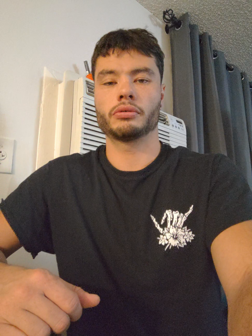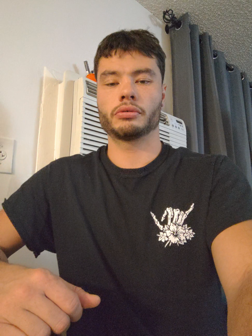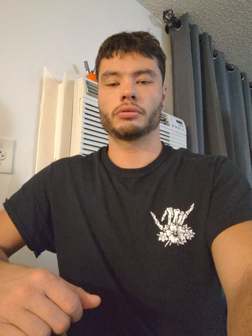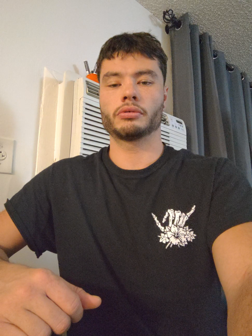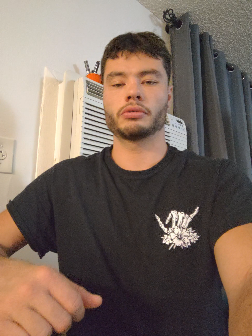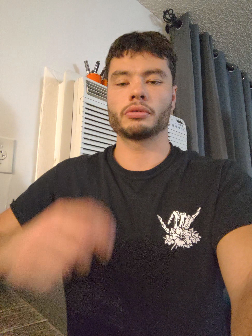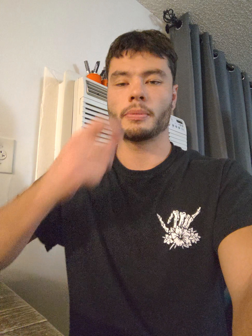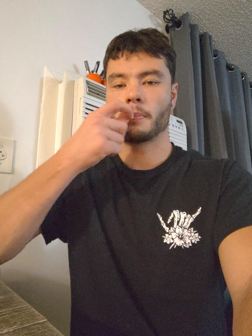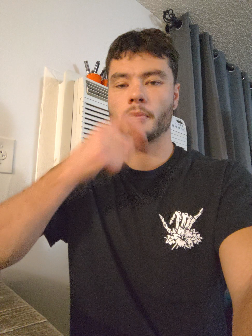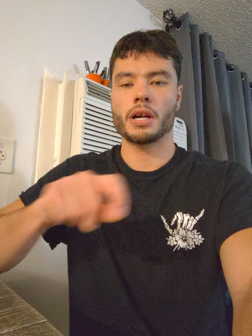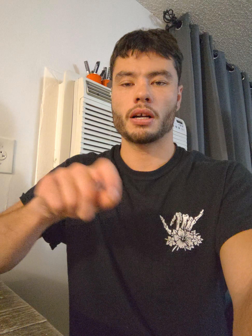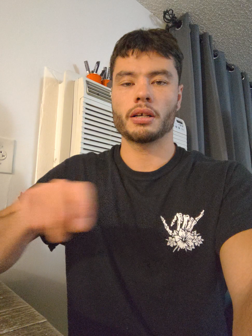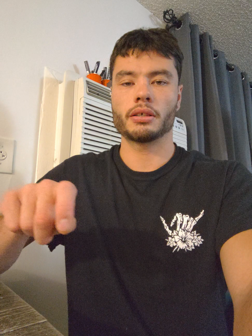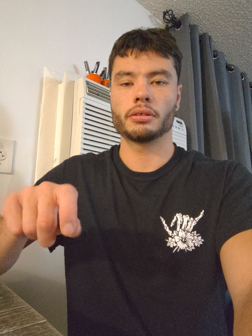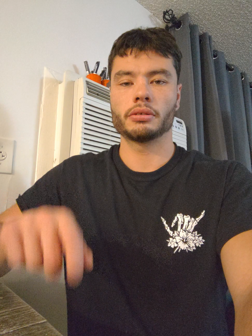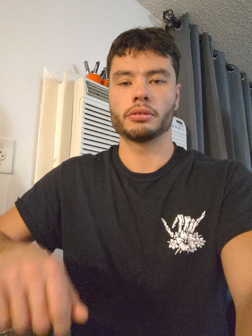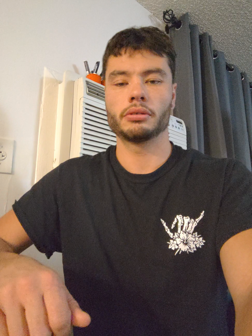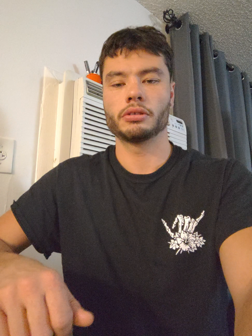pen